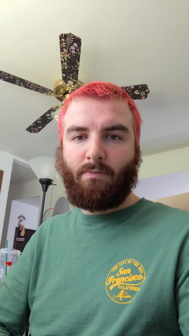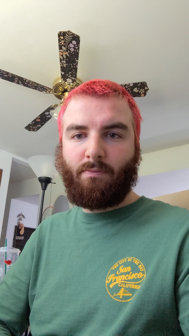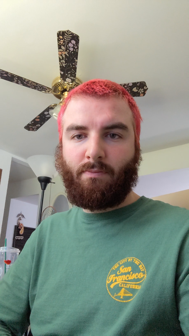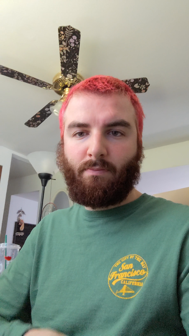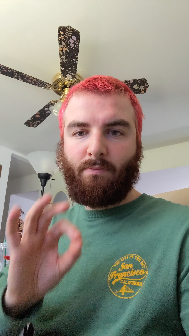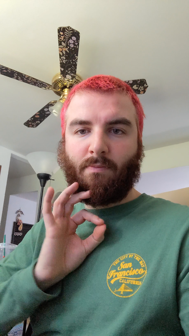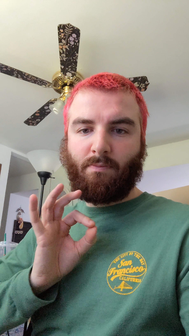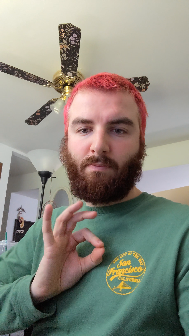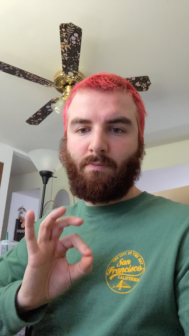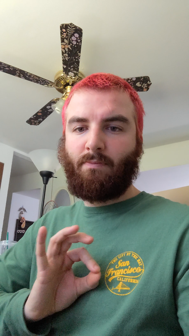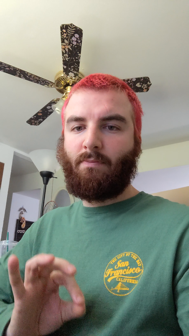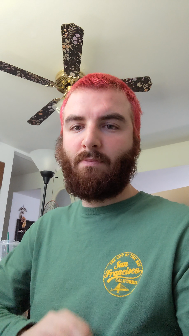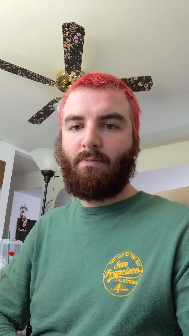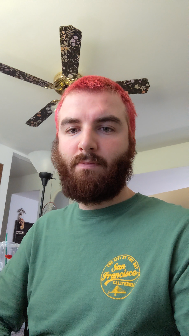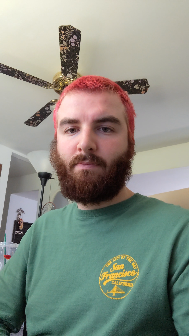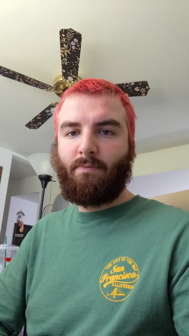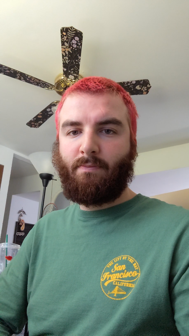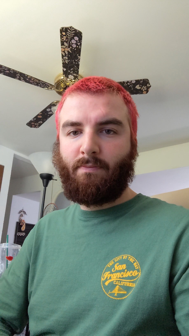button